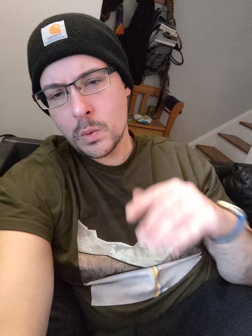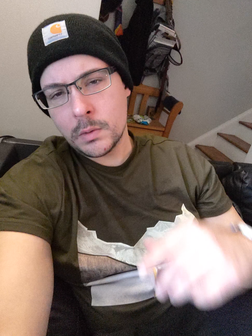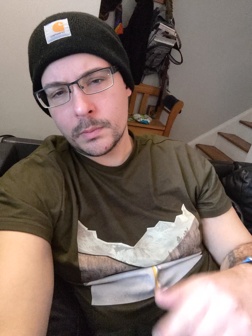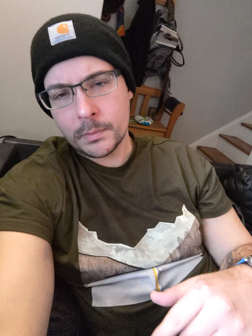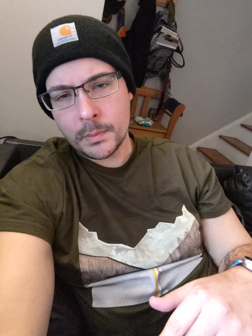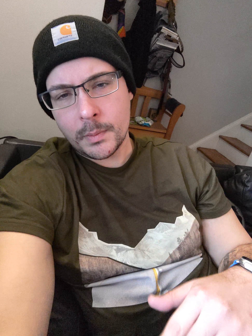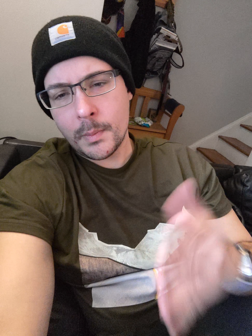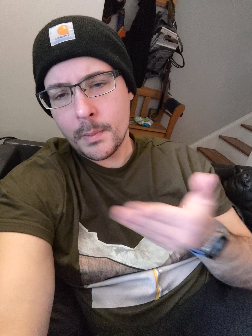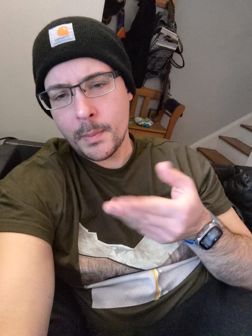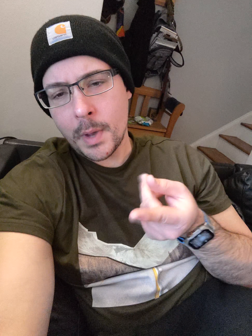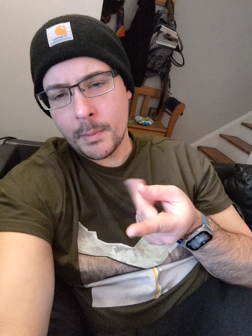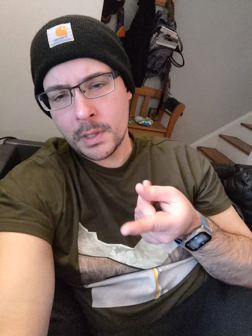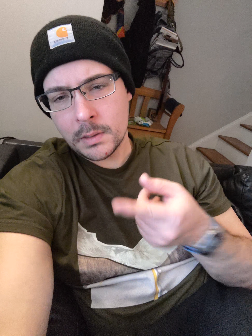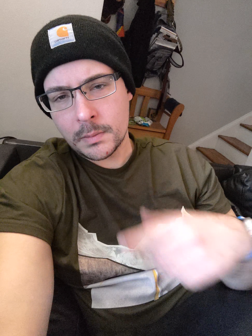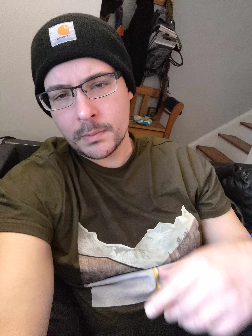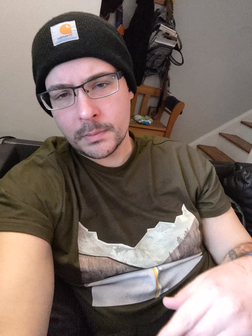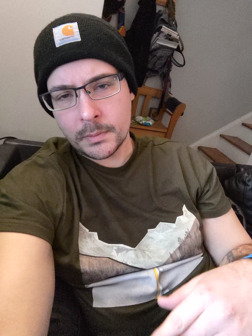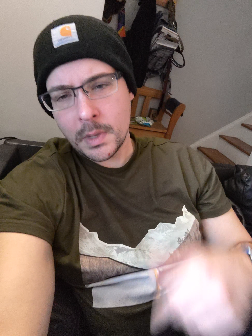puppy